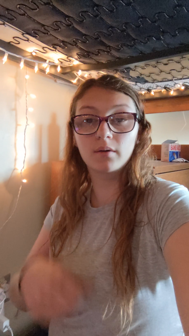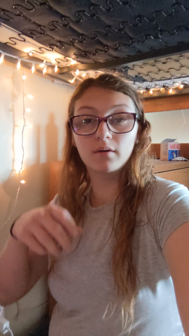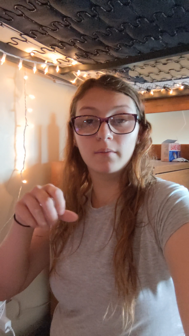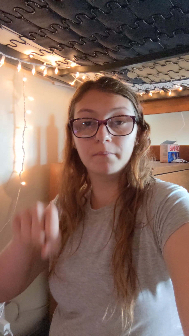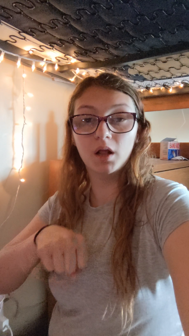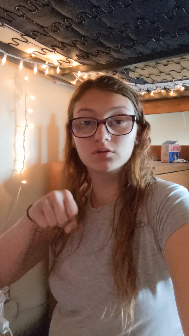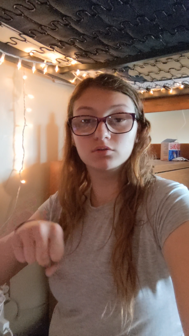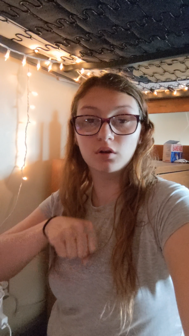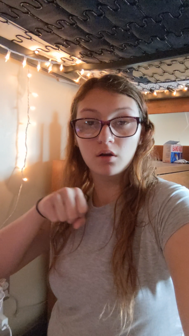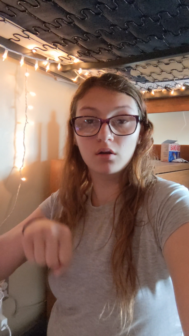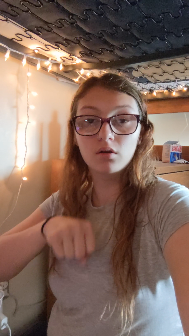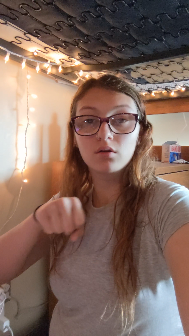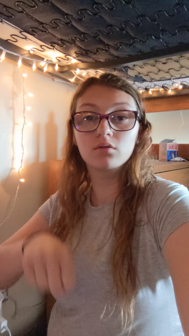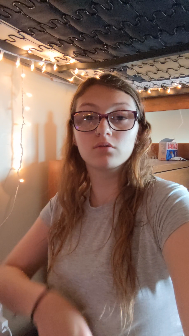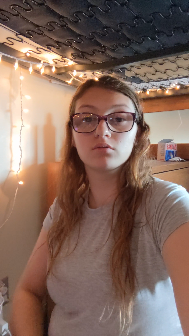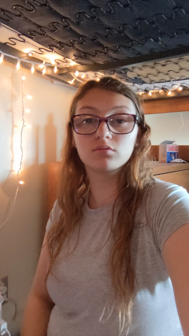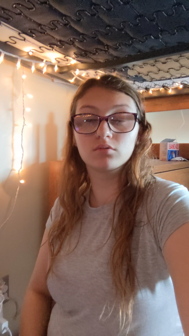bicycle